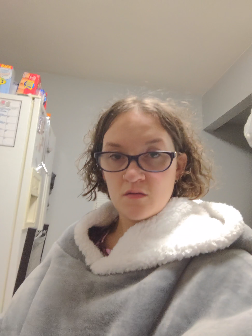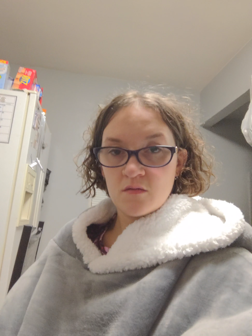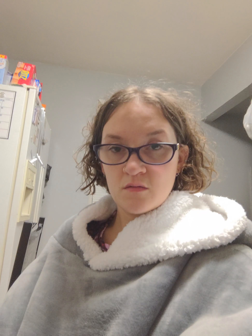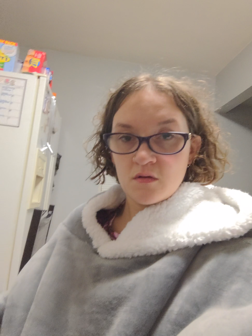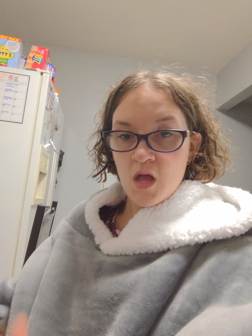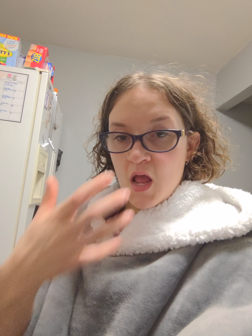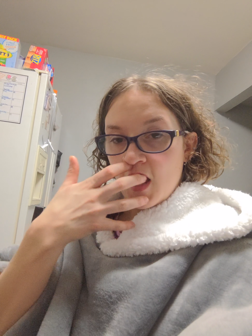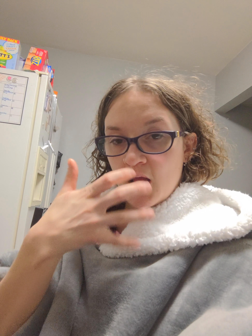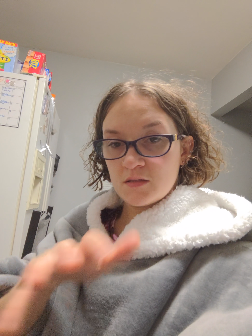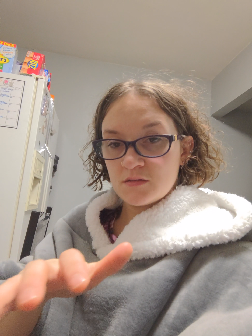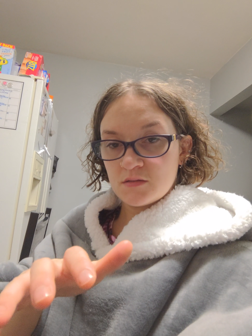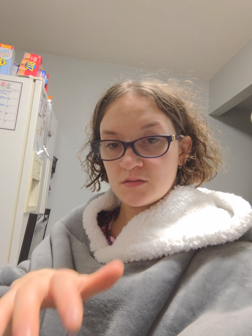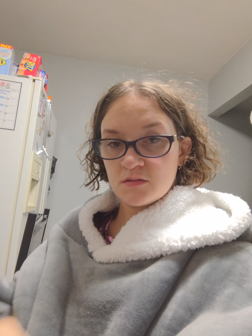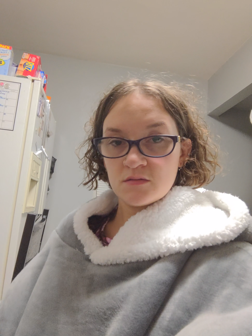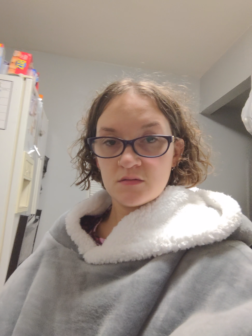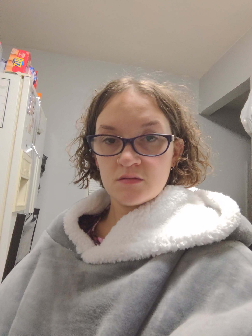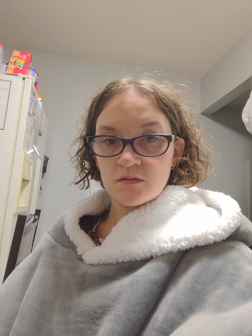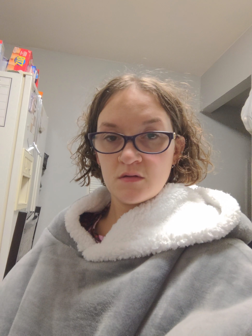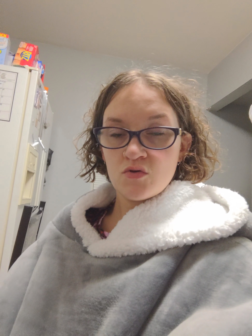hot